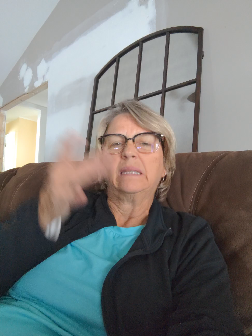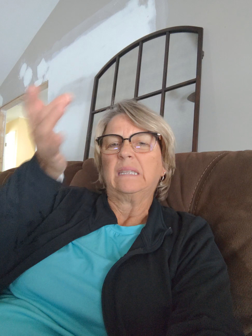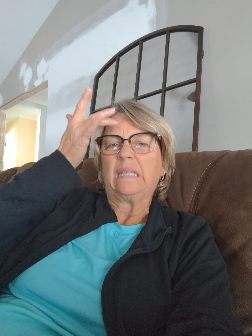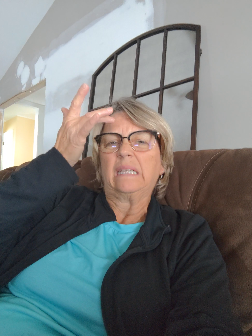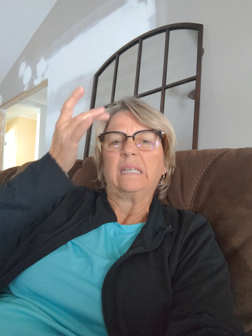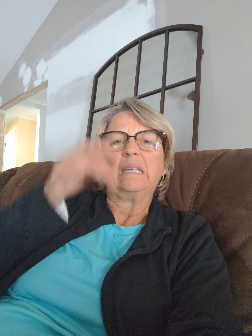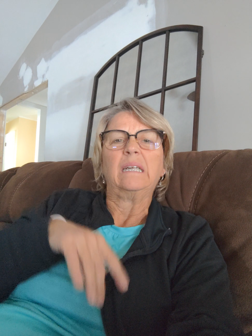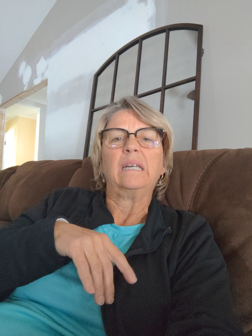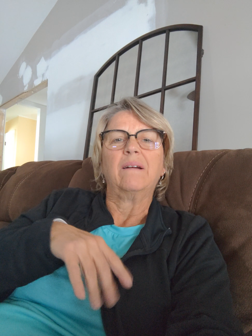sick